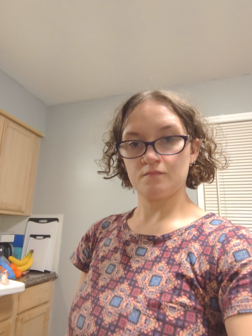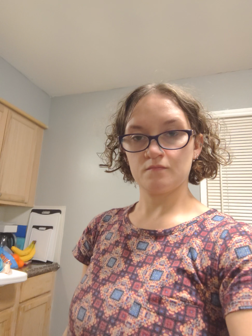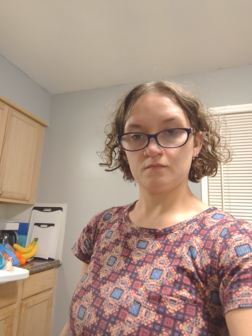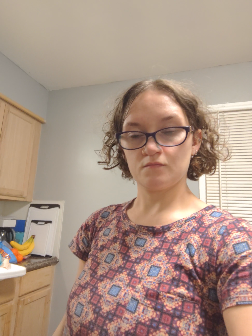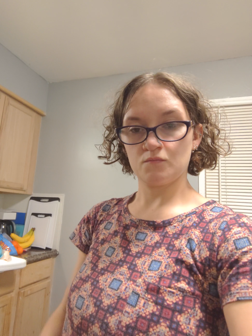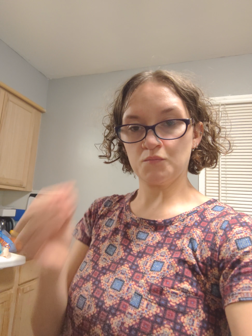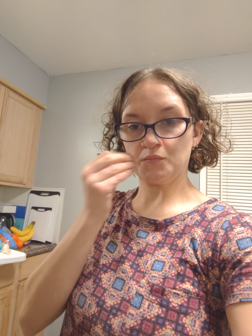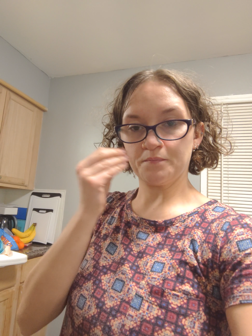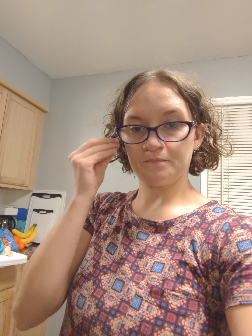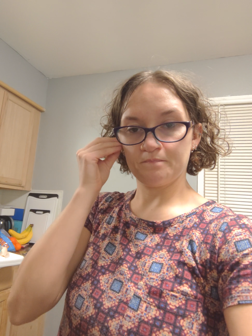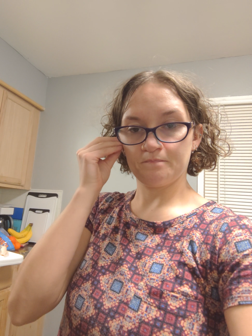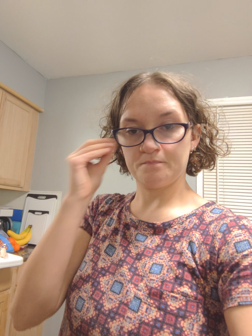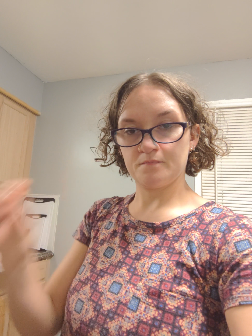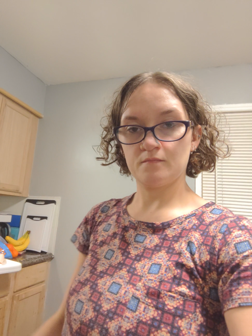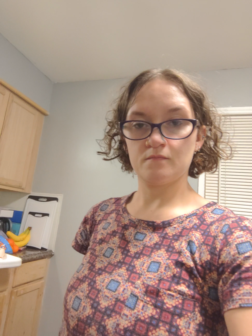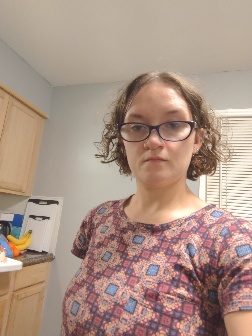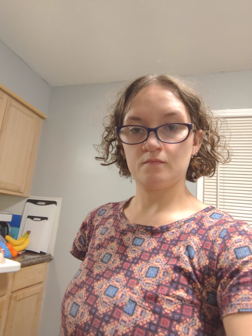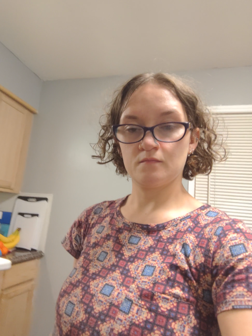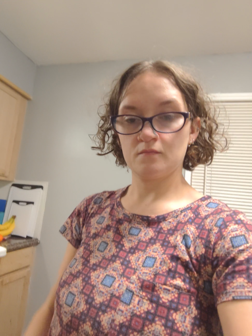home